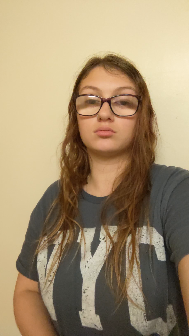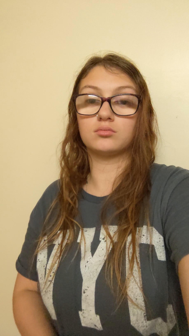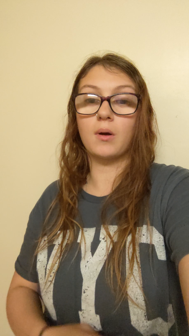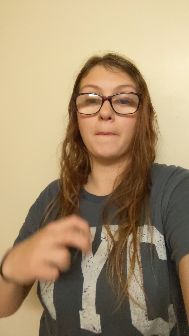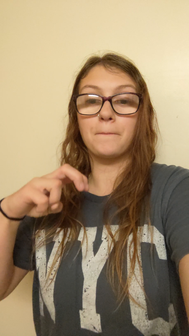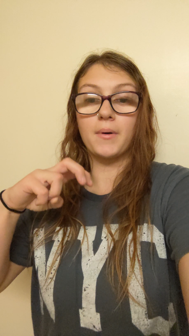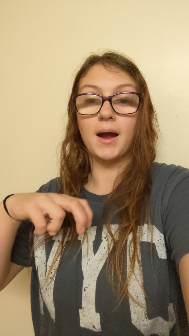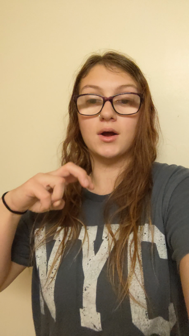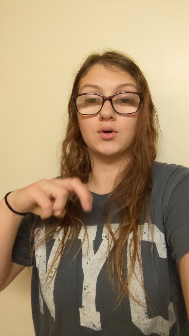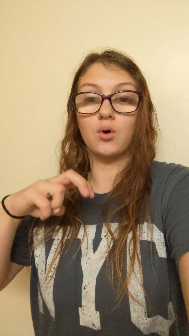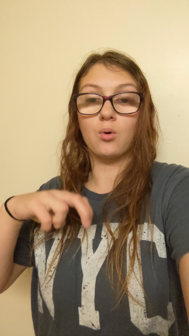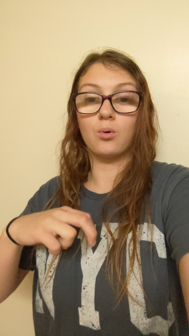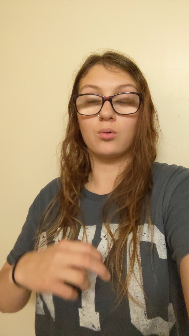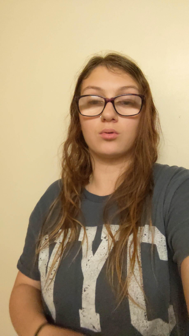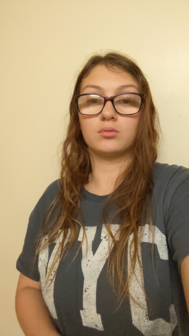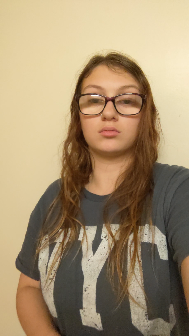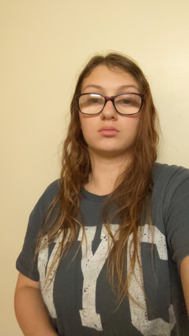potato